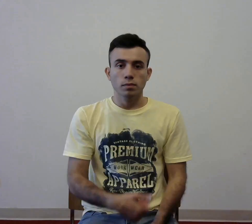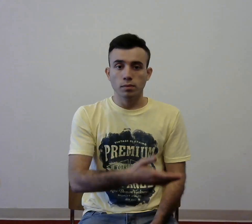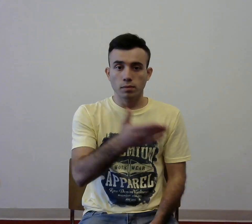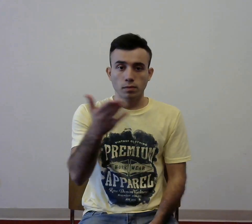siz